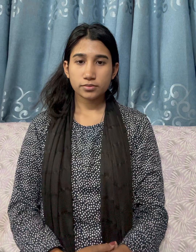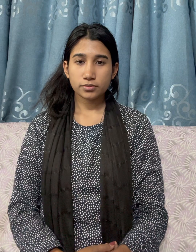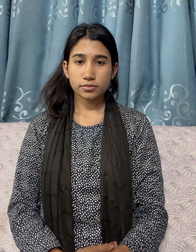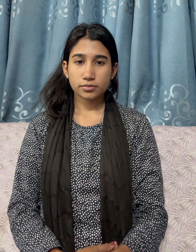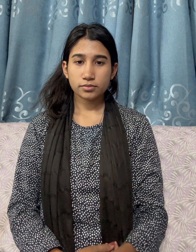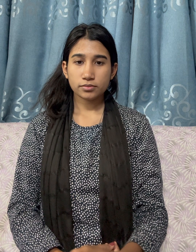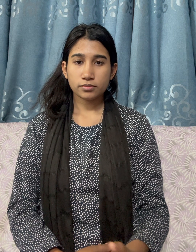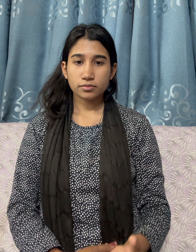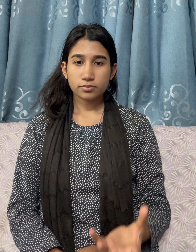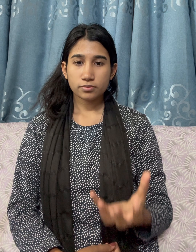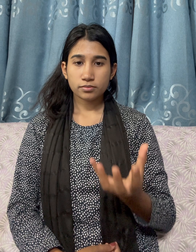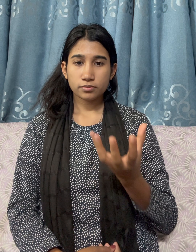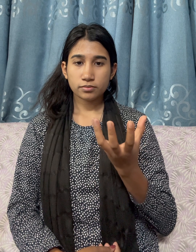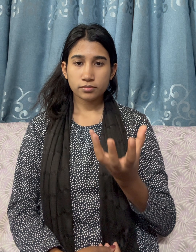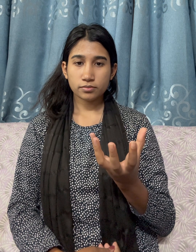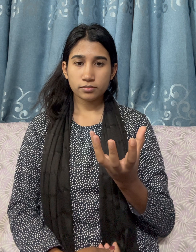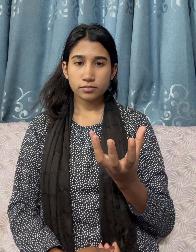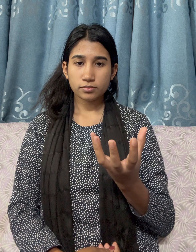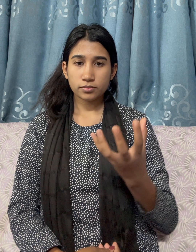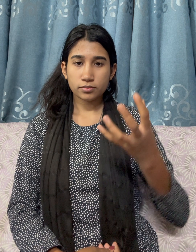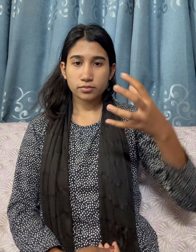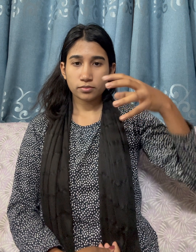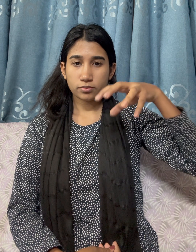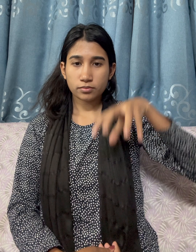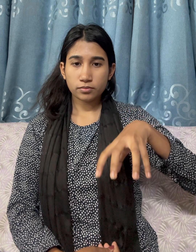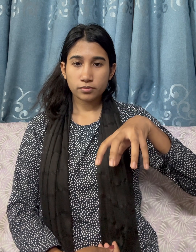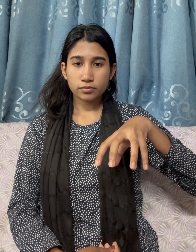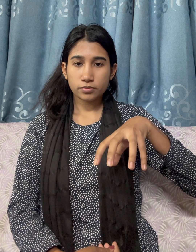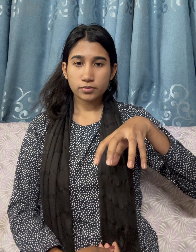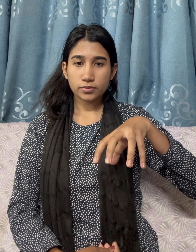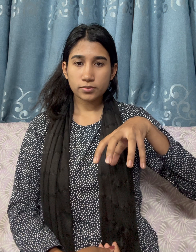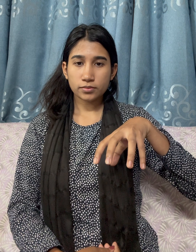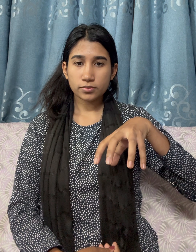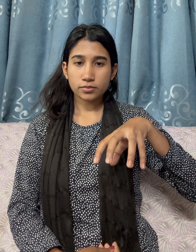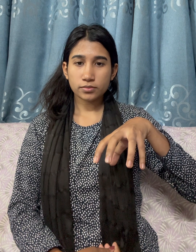বাংলাদেশ